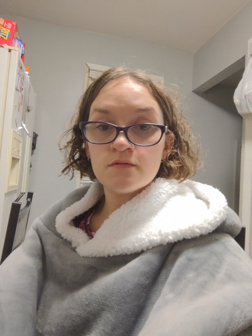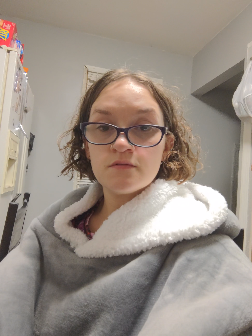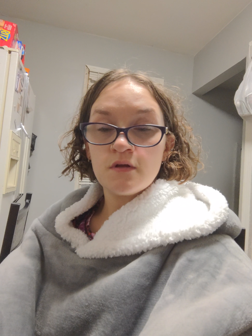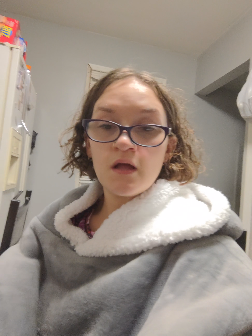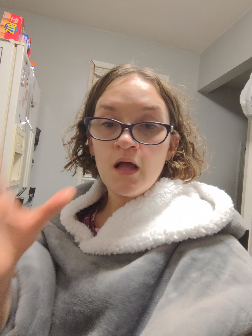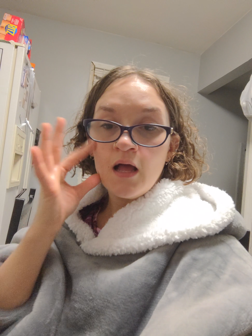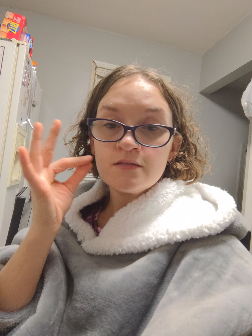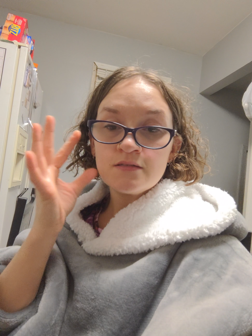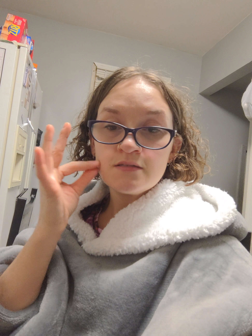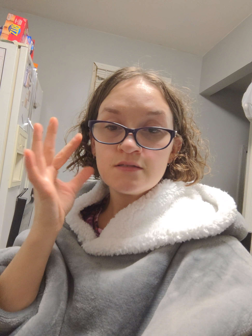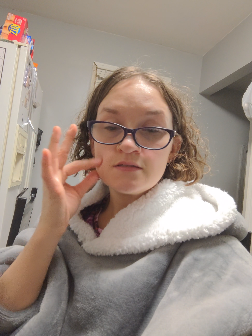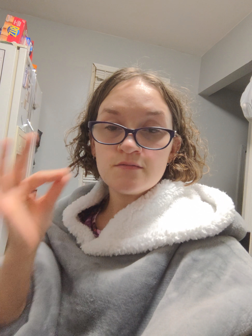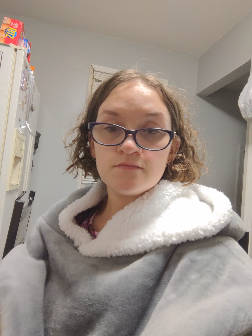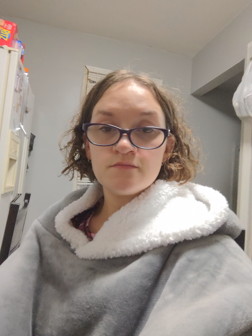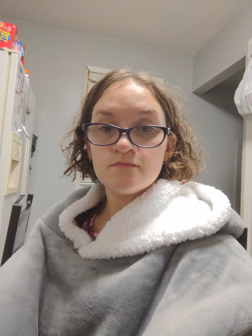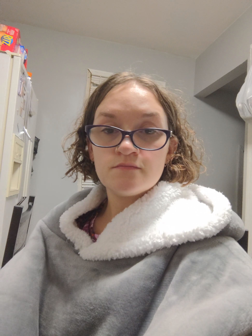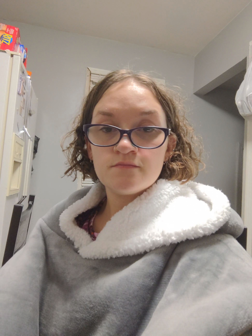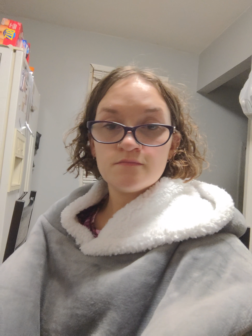cat